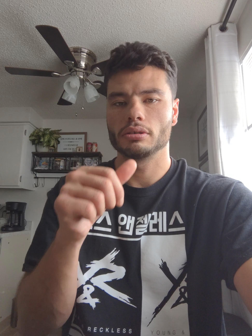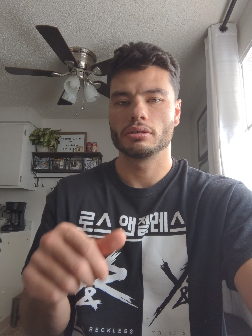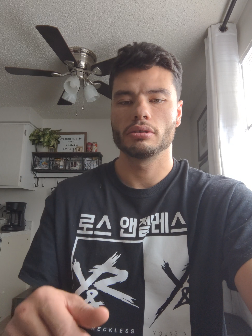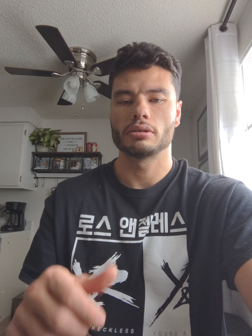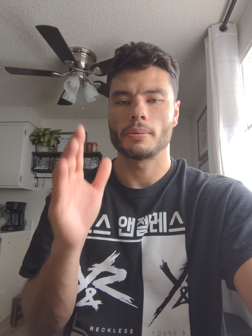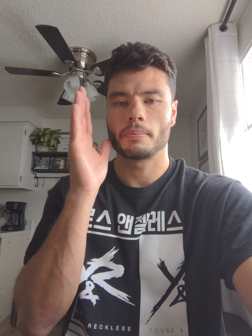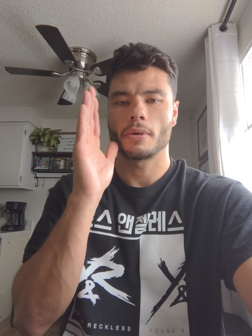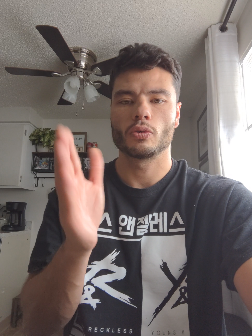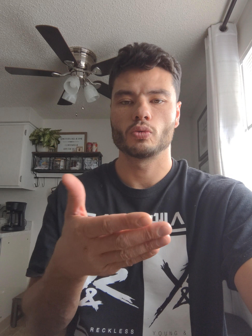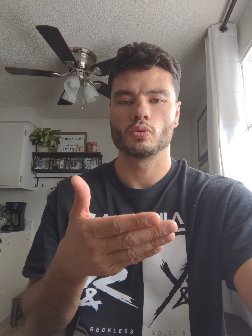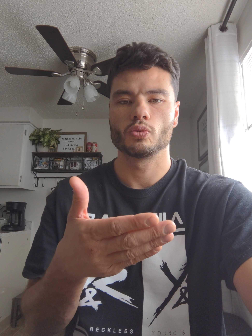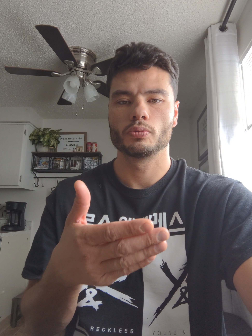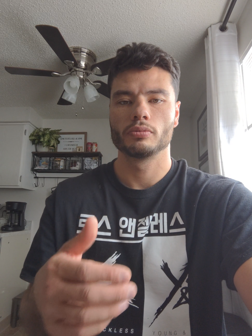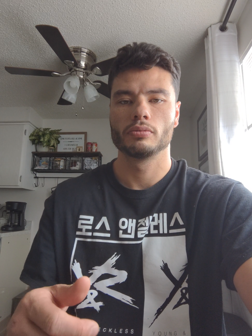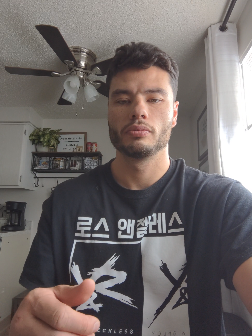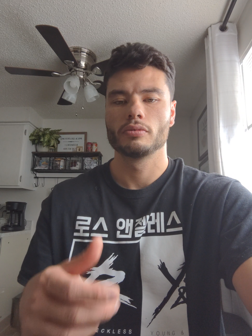bedroom